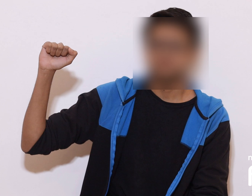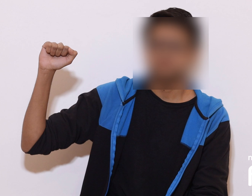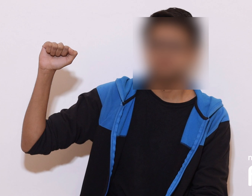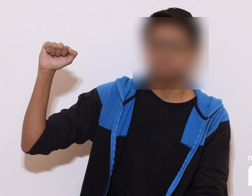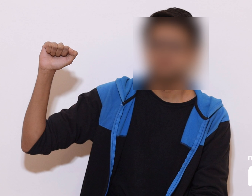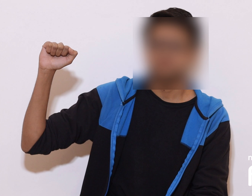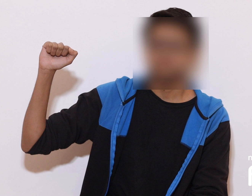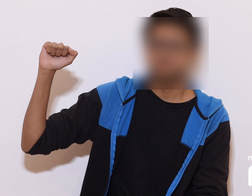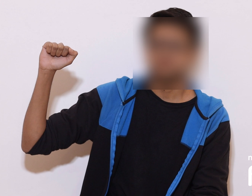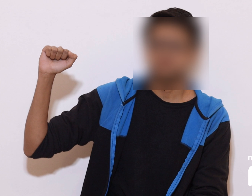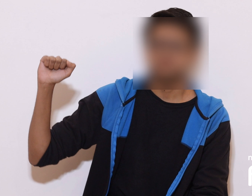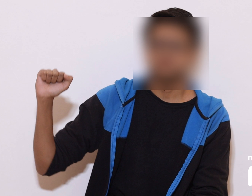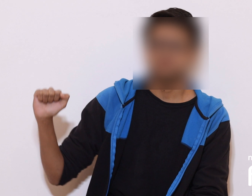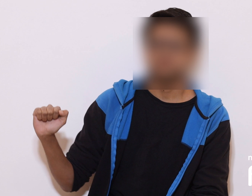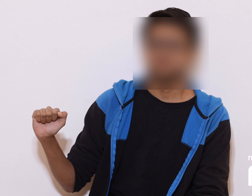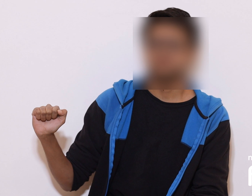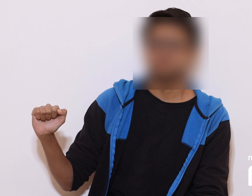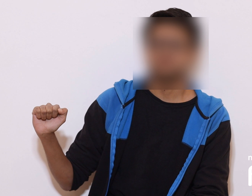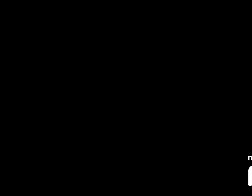آ